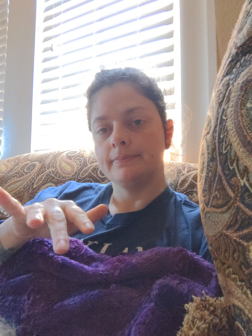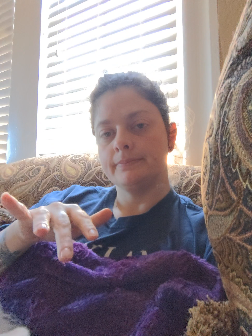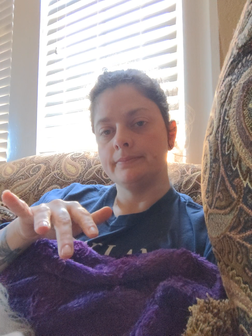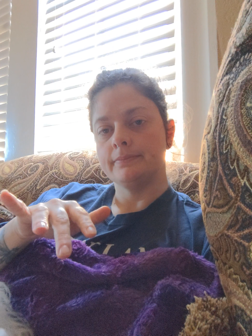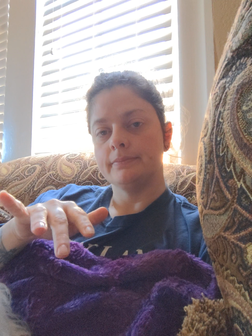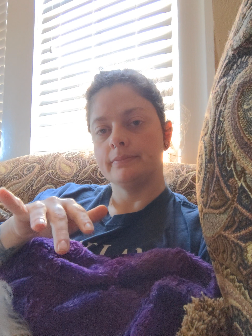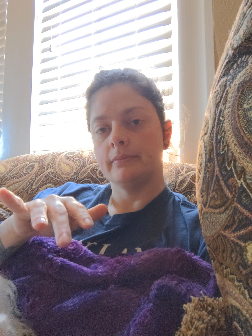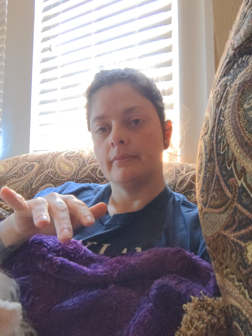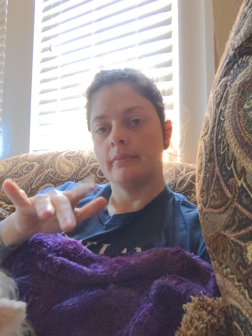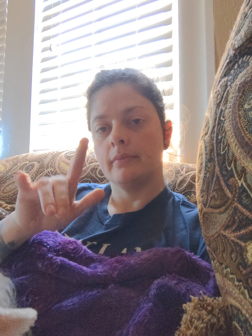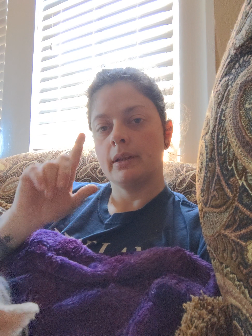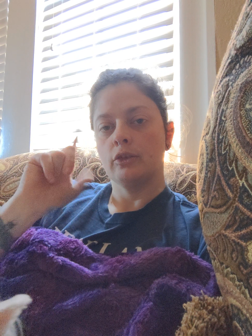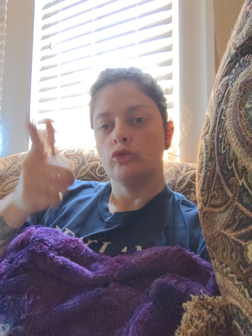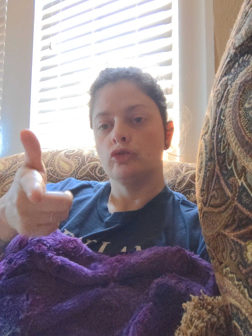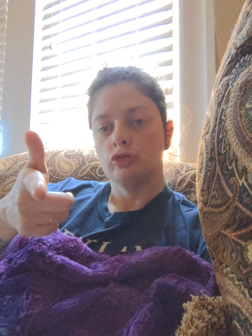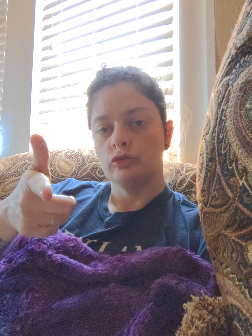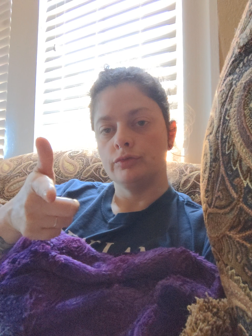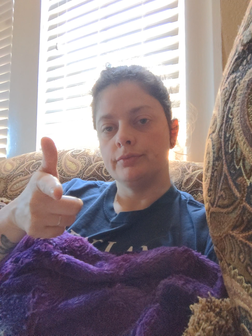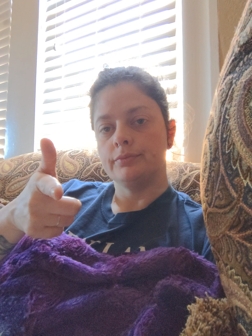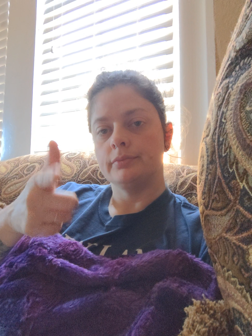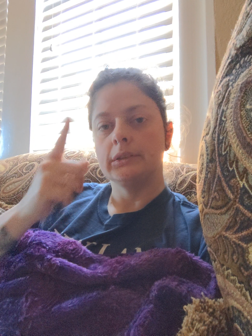later